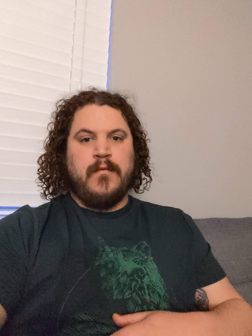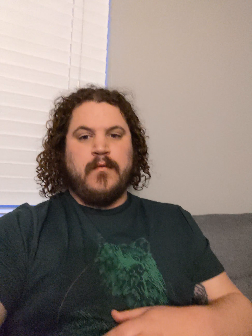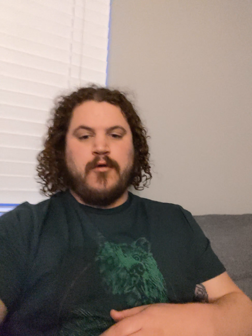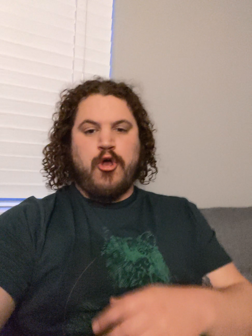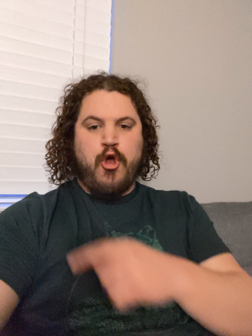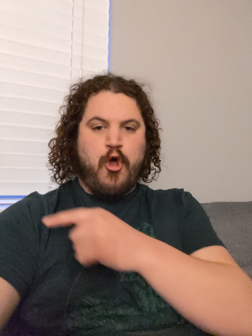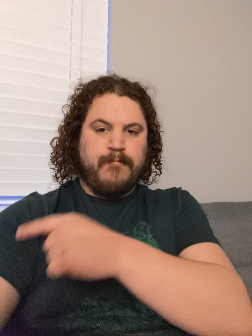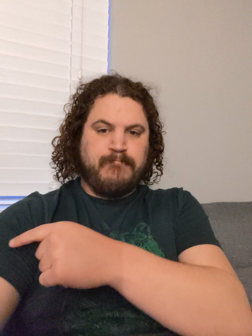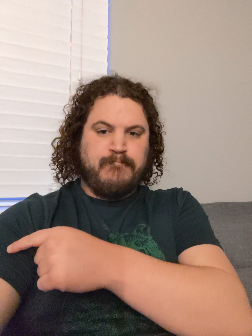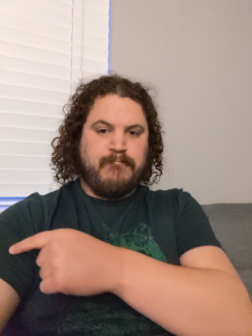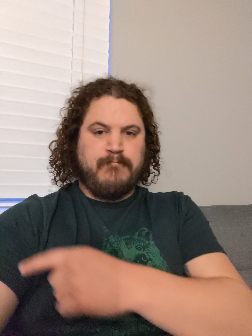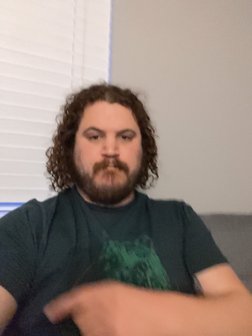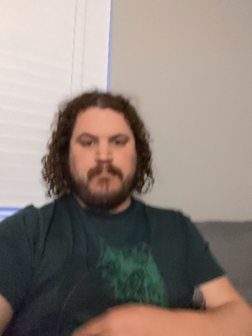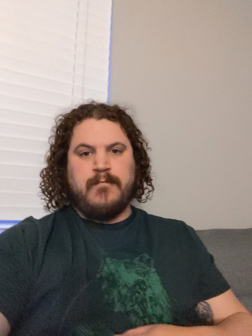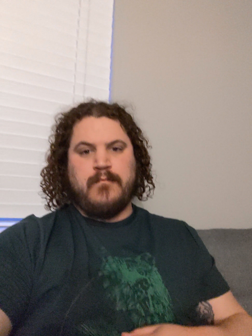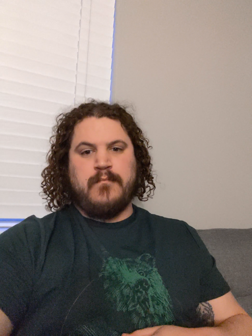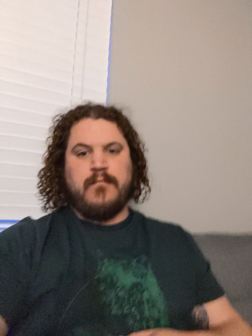arm